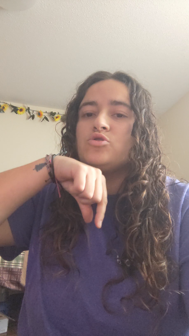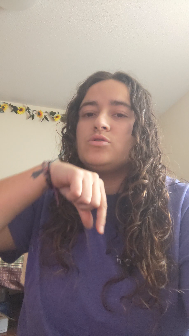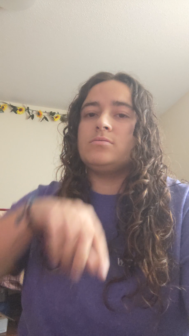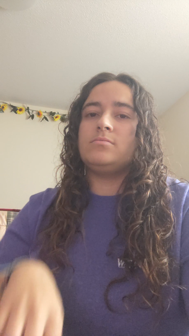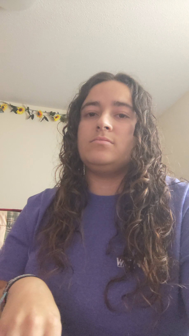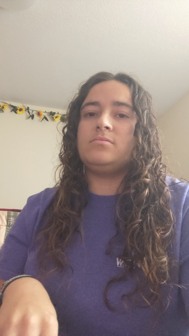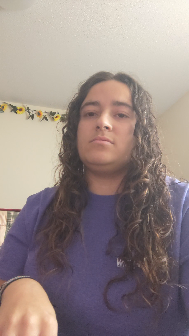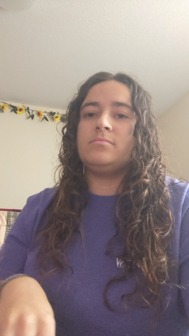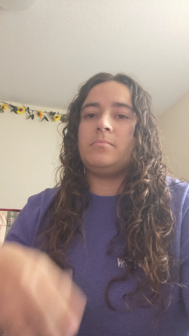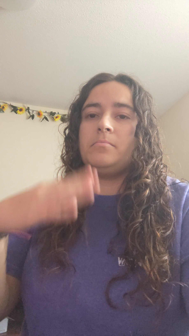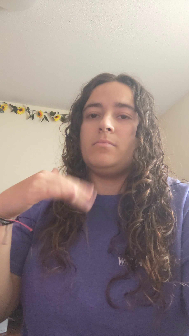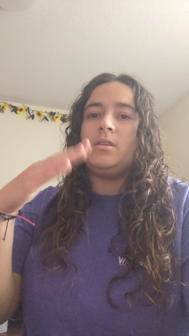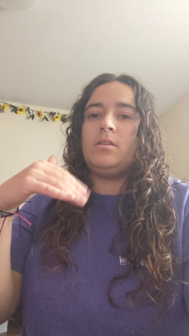build